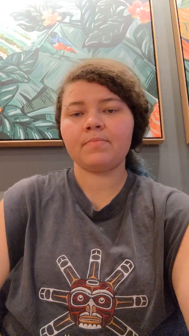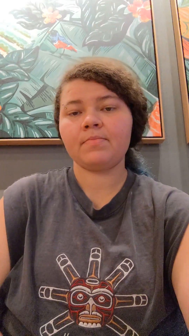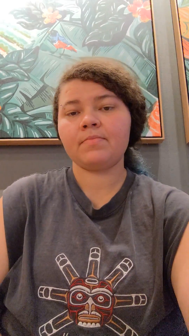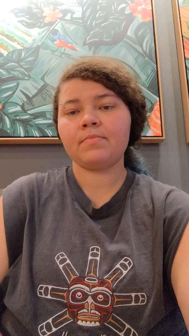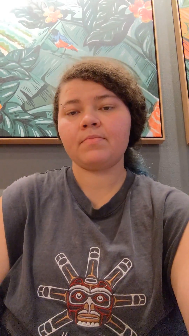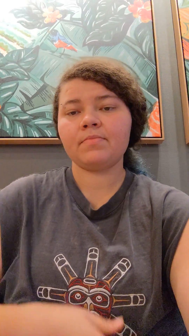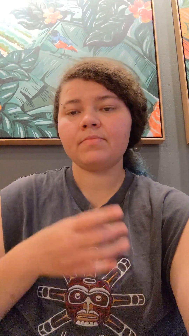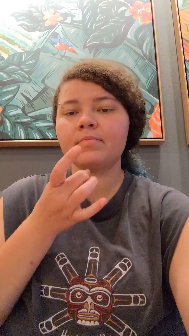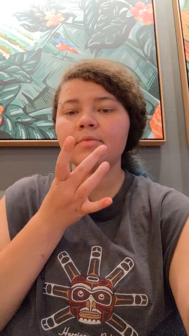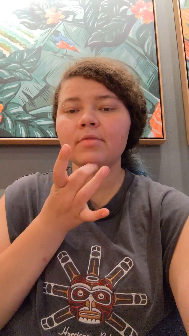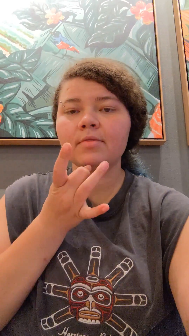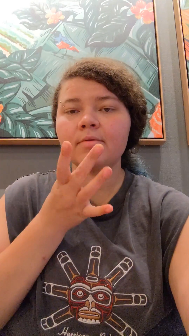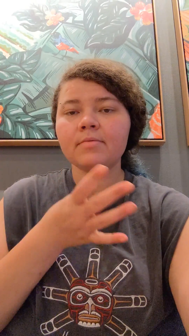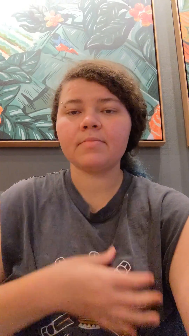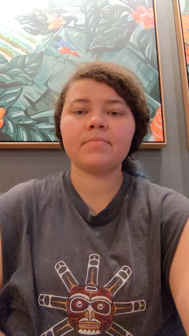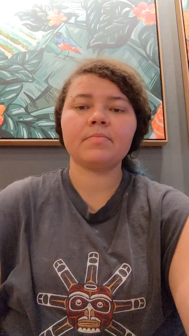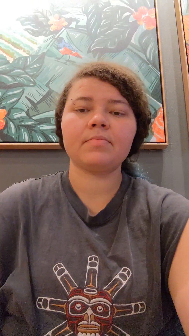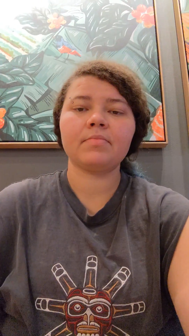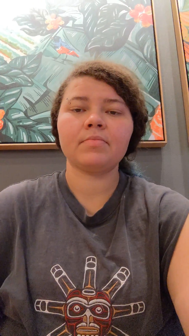light bulb